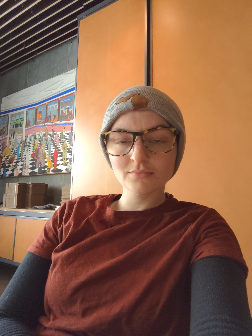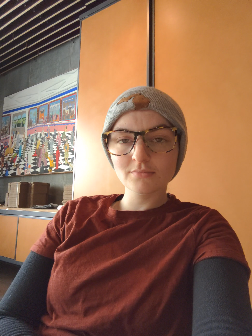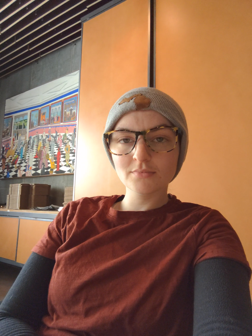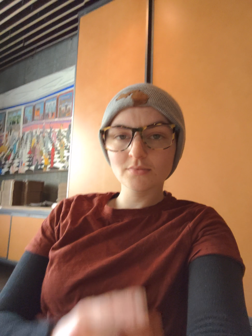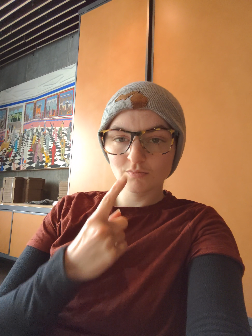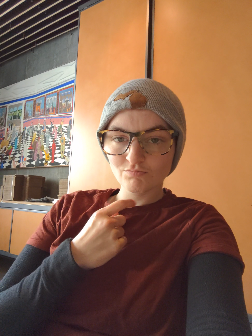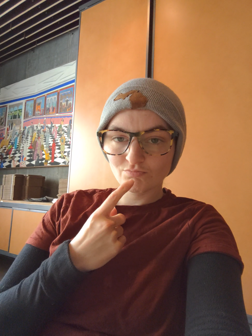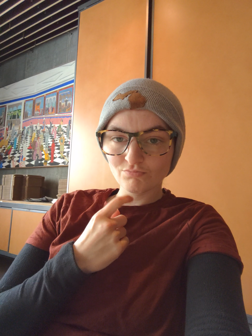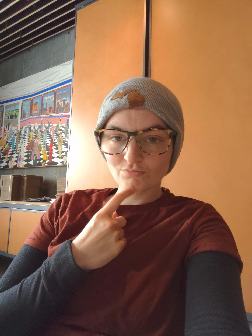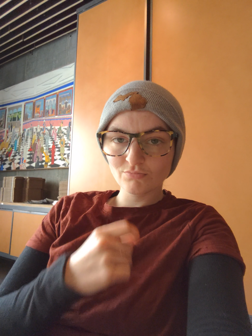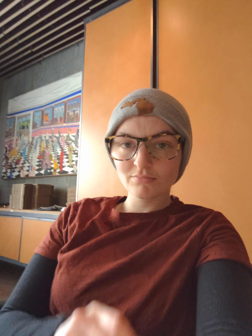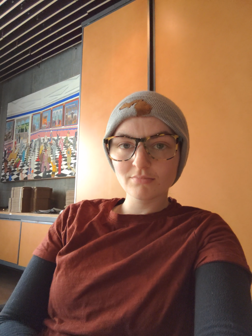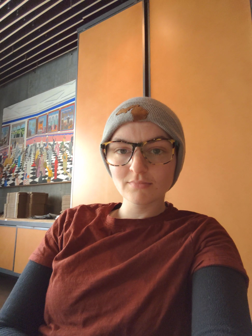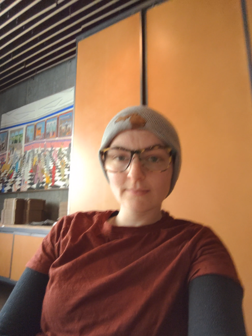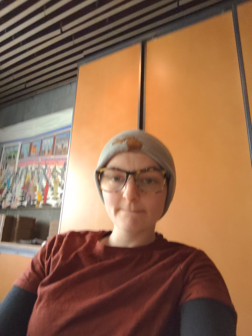red